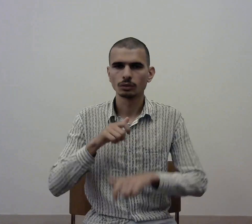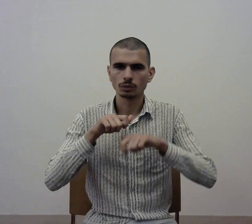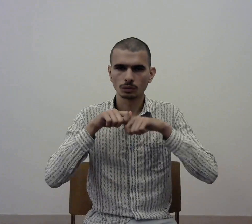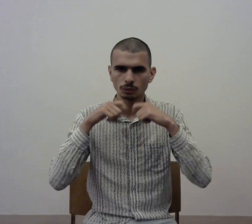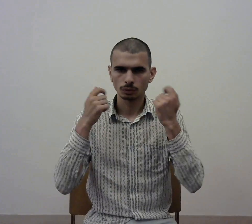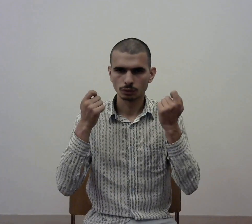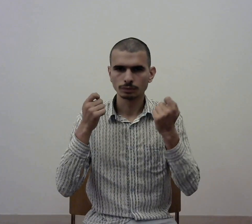ad günü